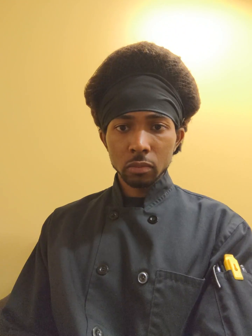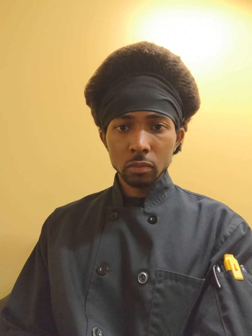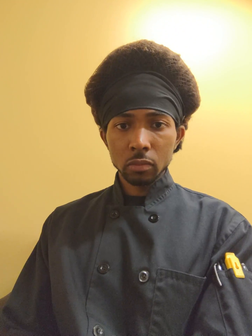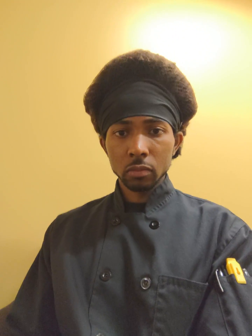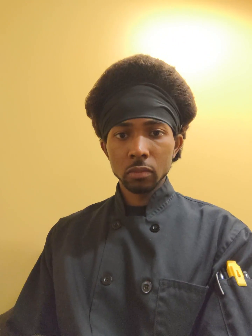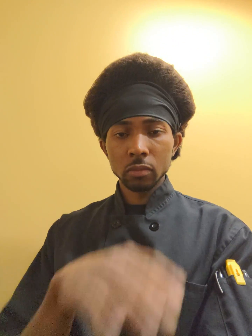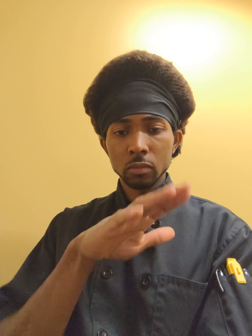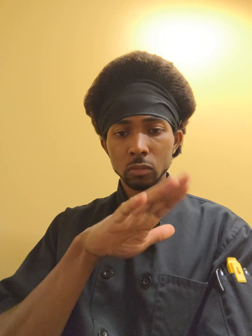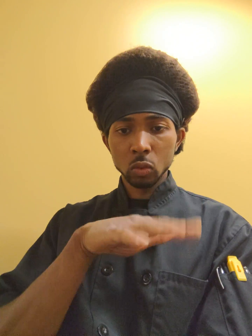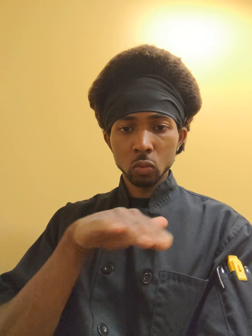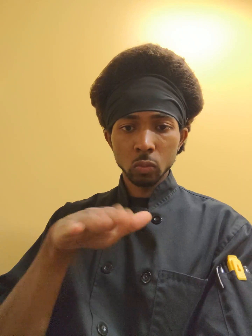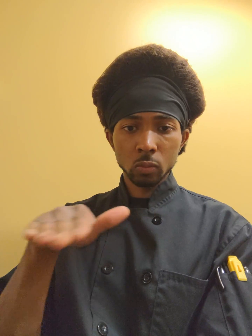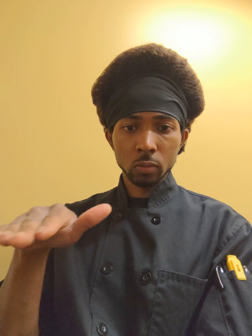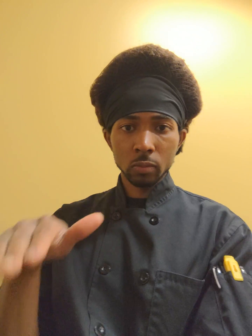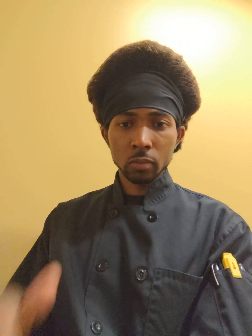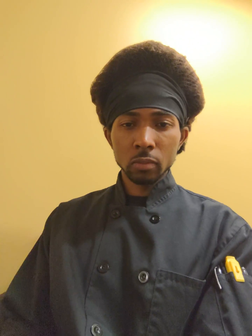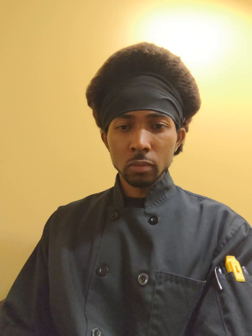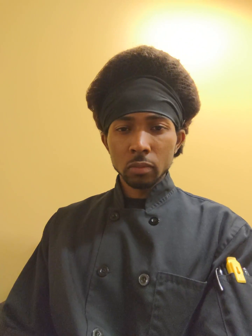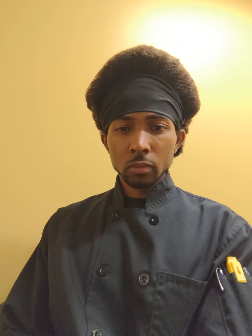children